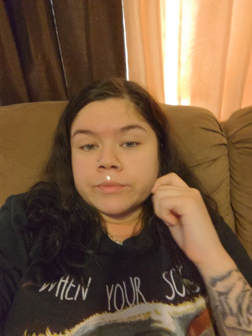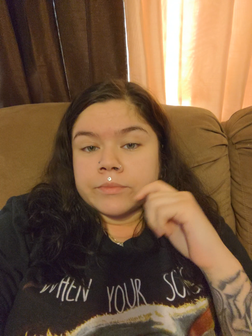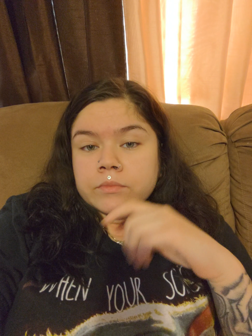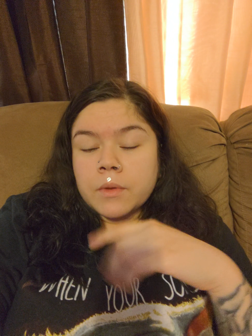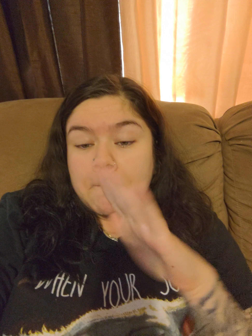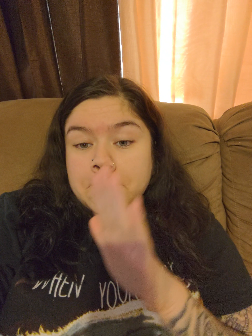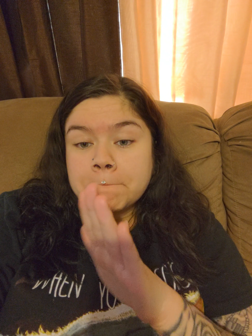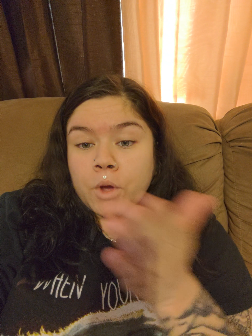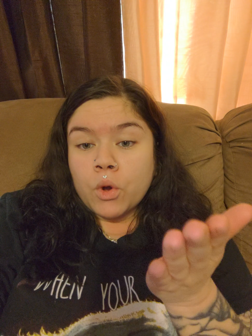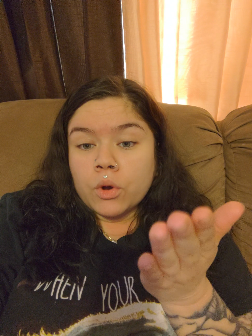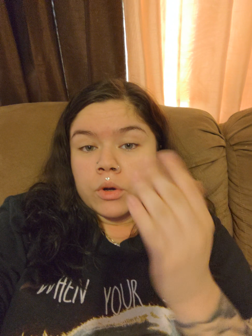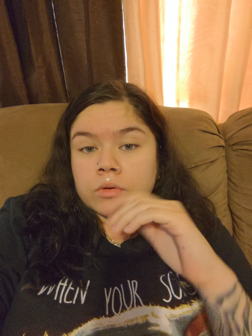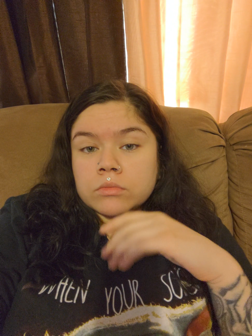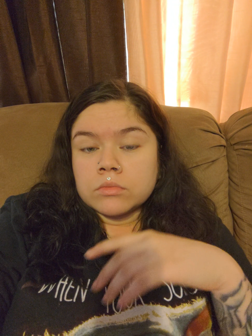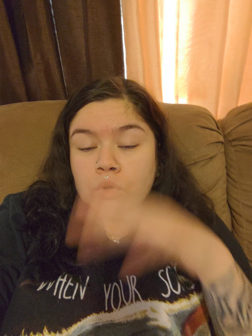book